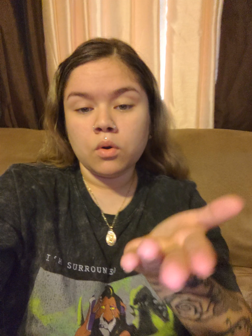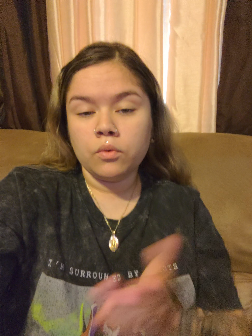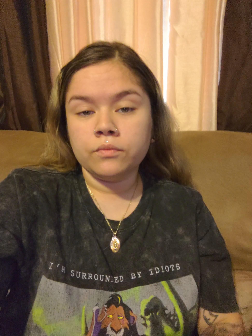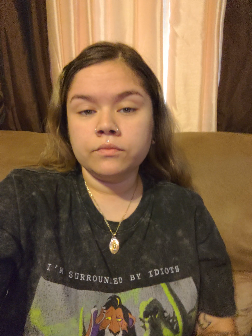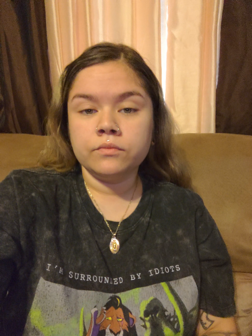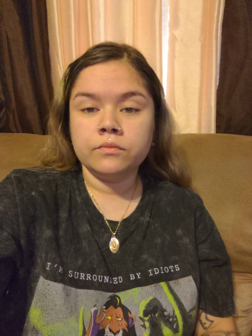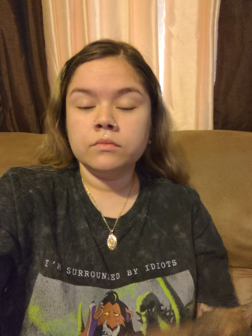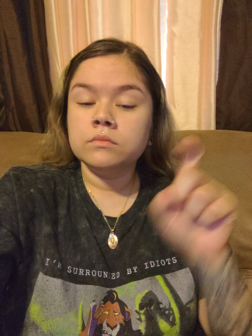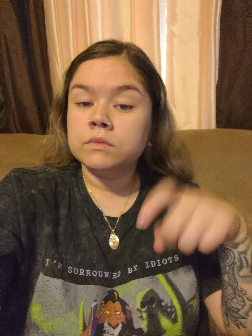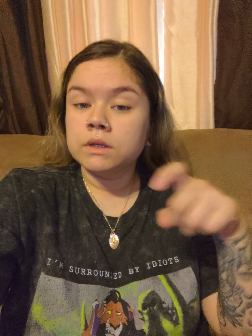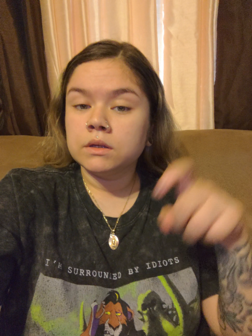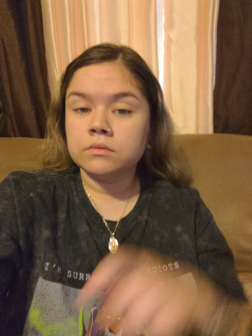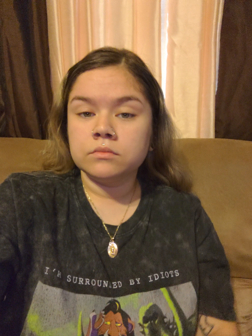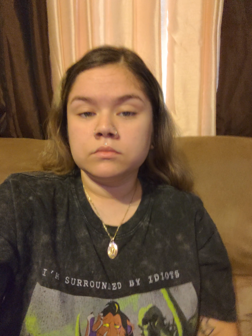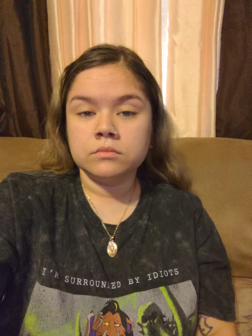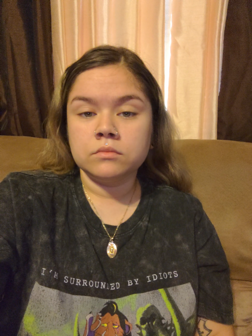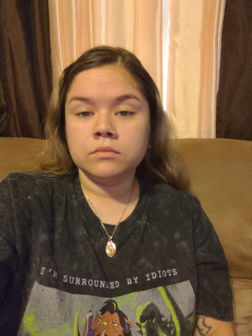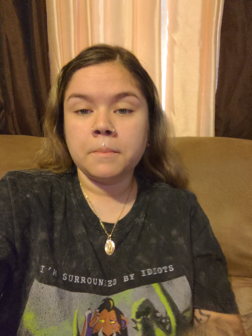need